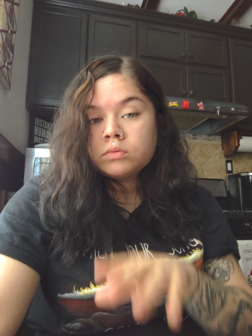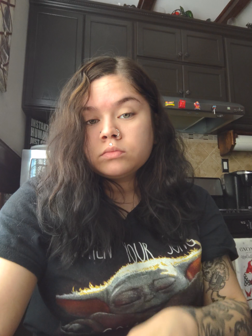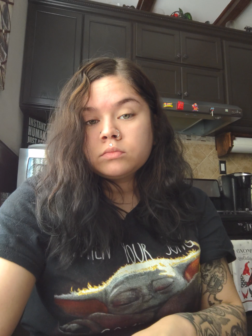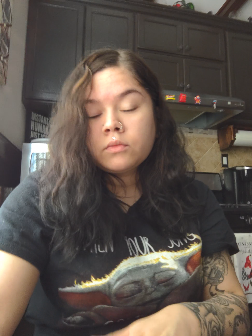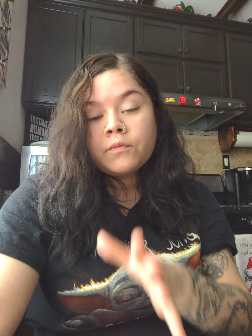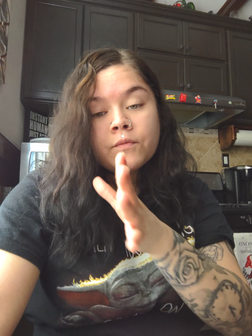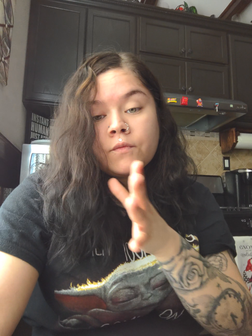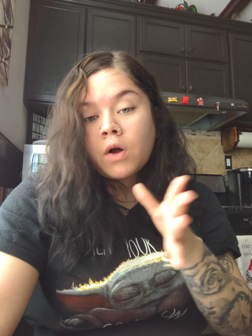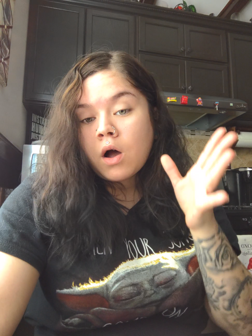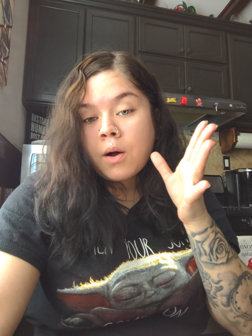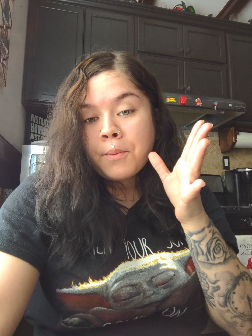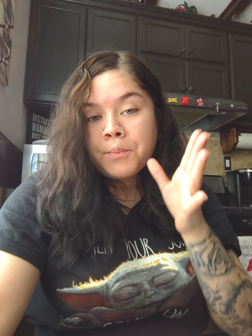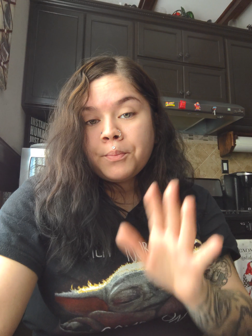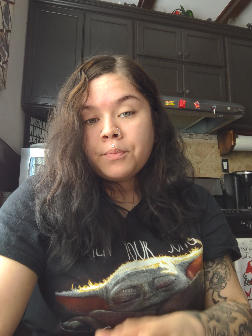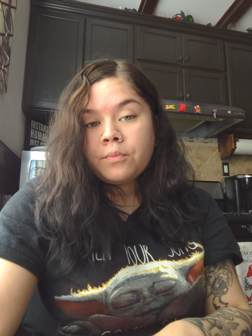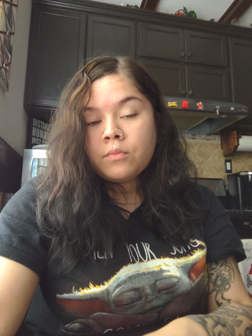farm